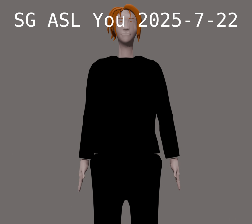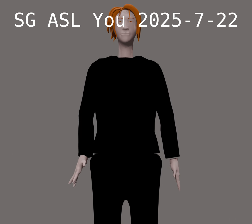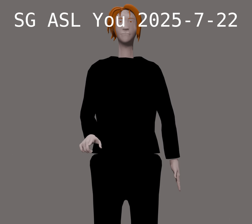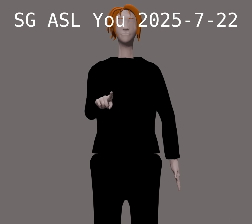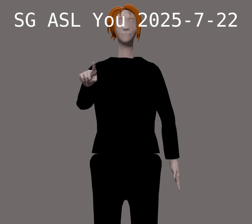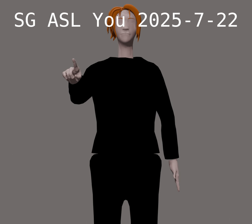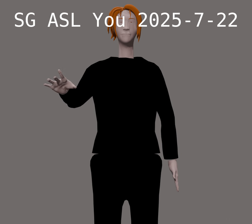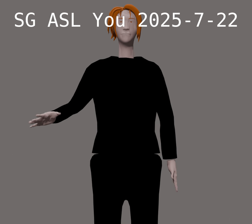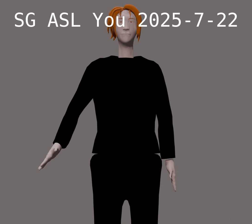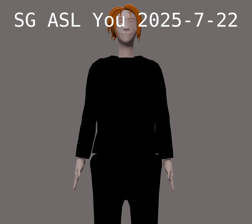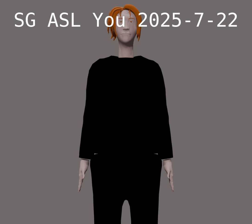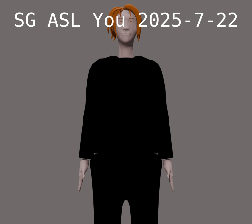You